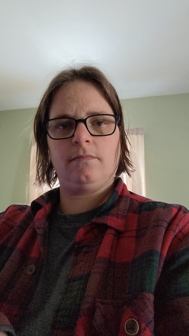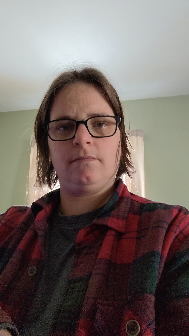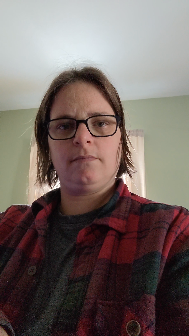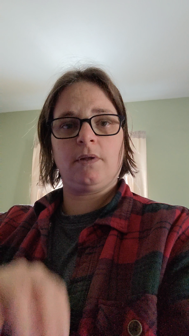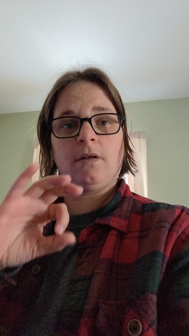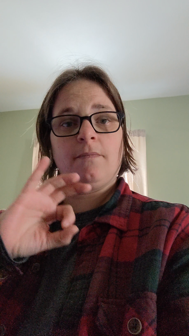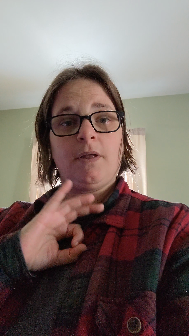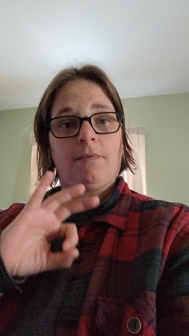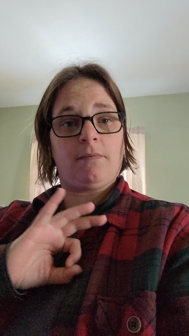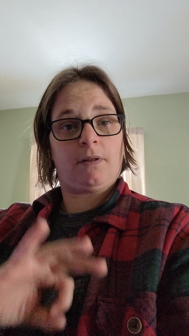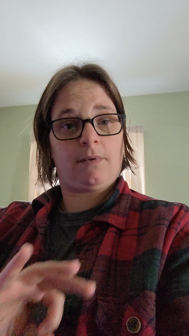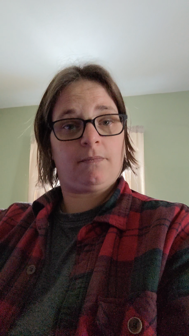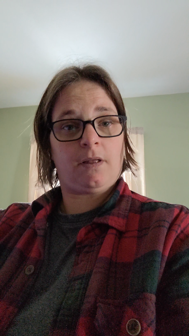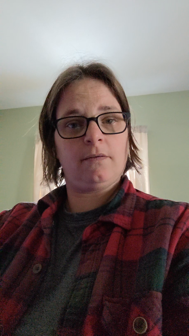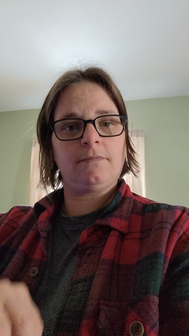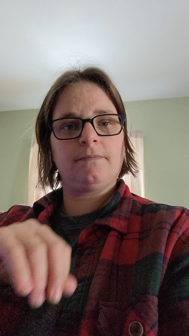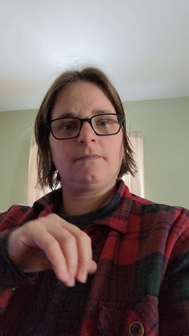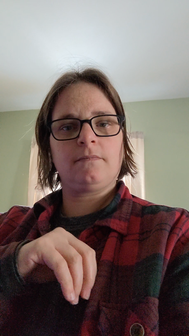button